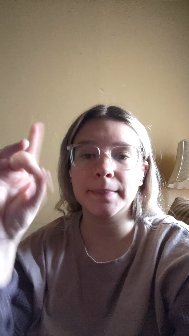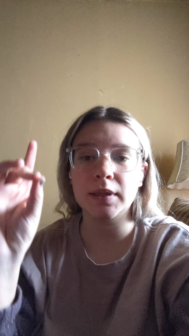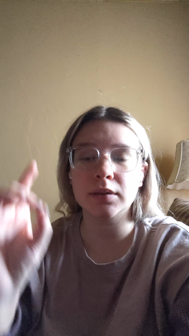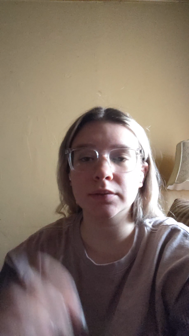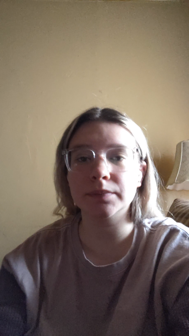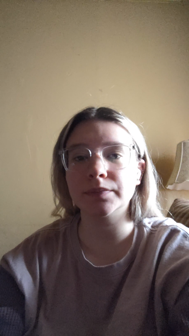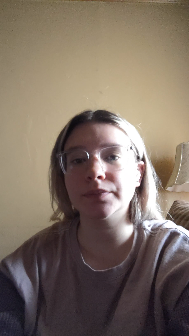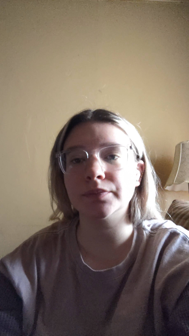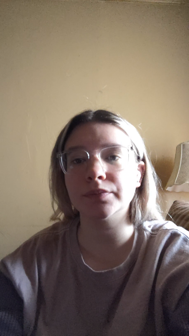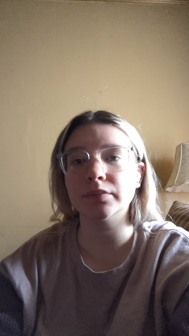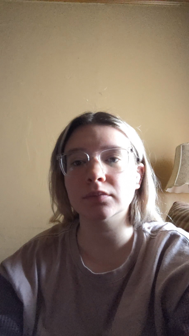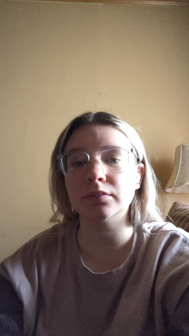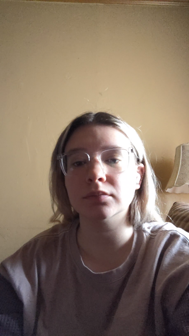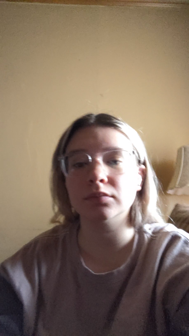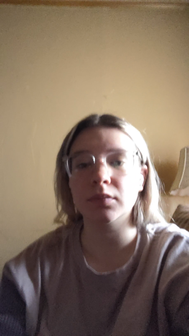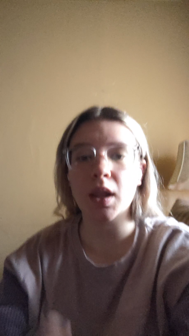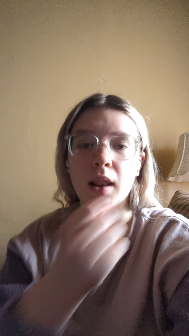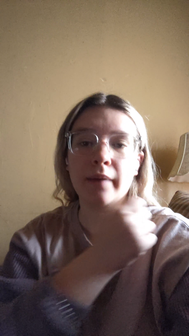love